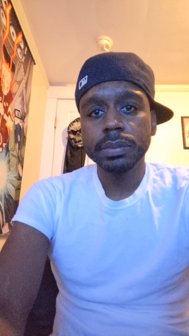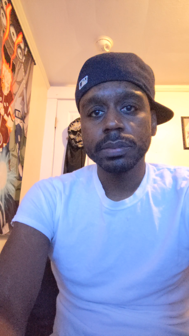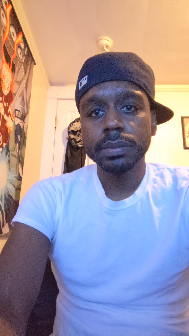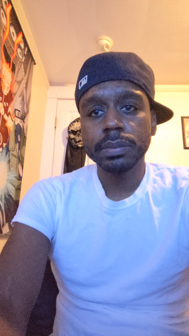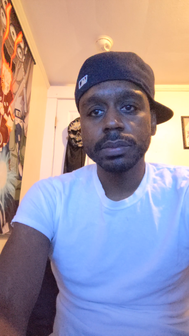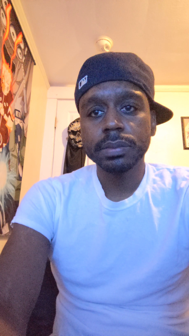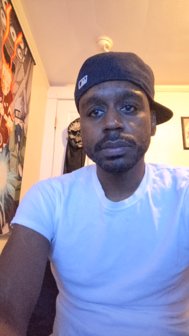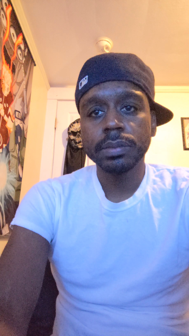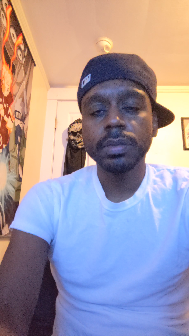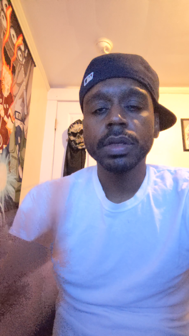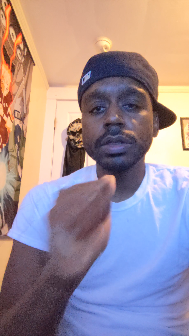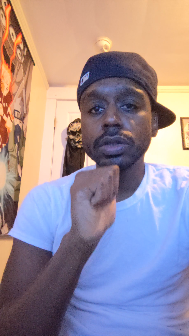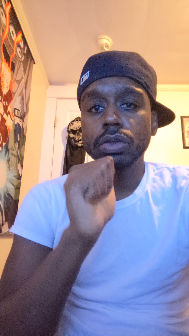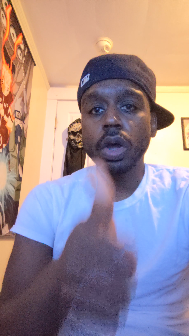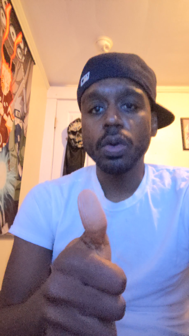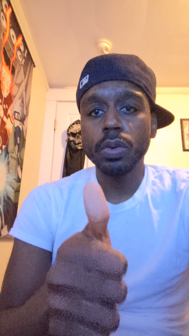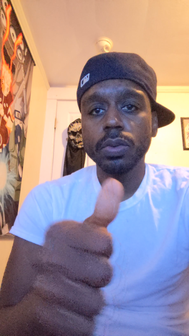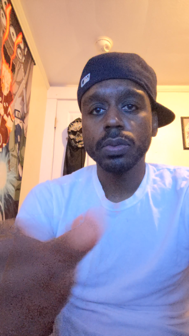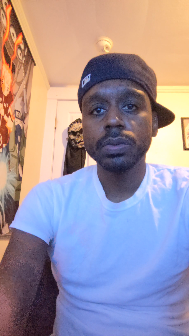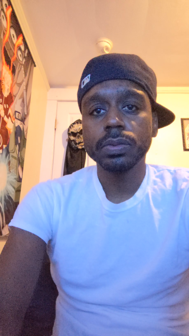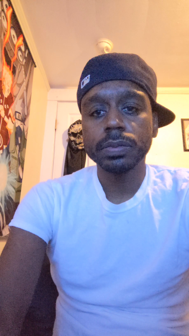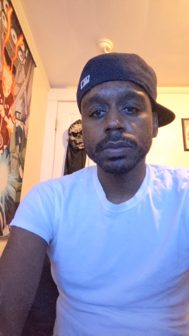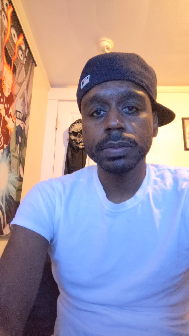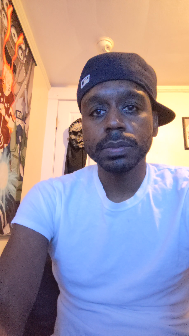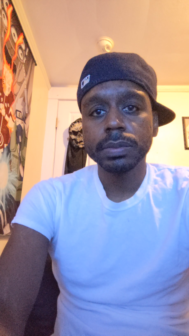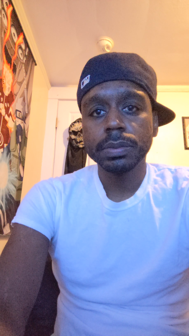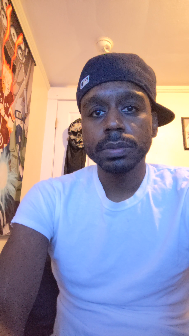don't